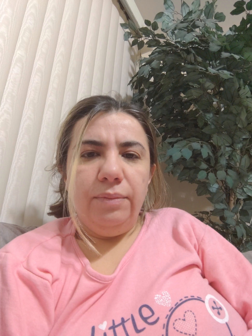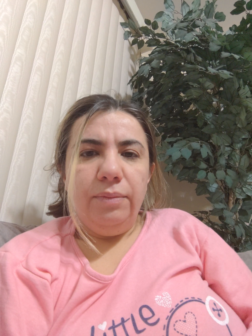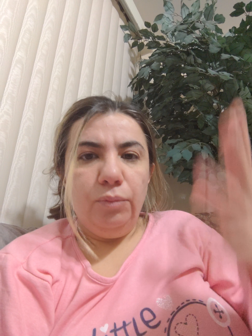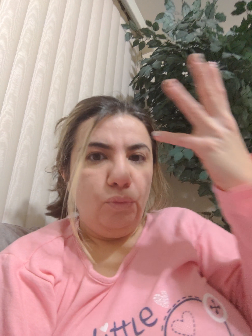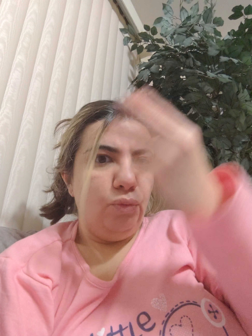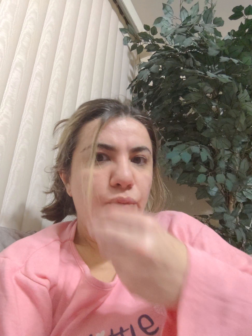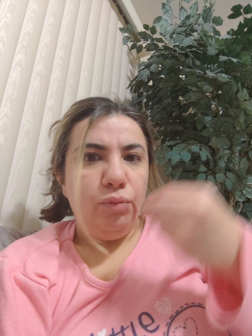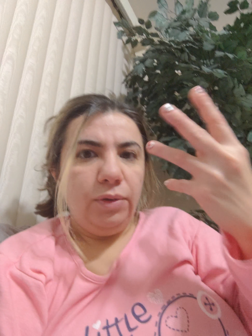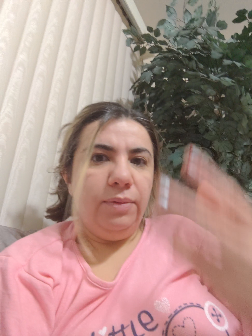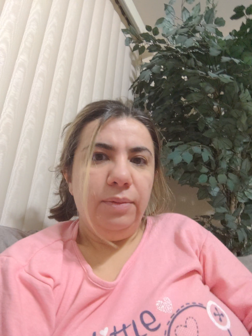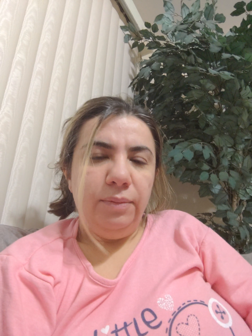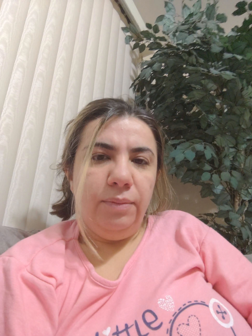pretty